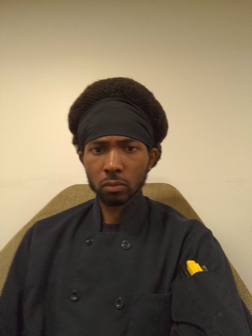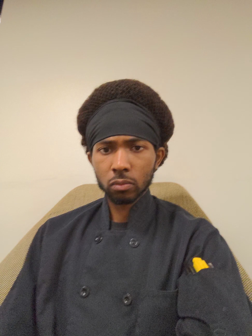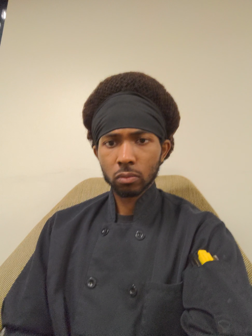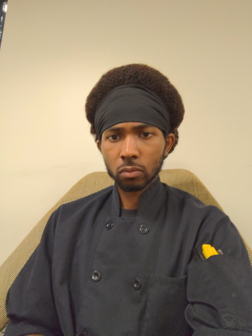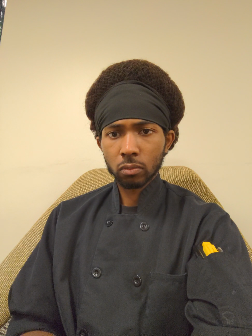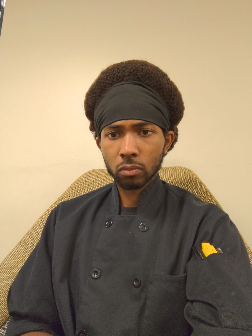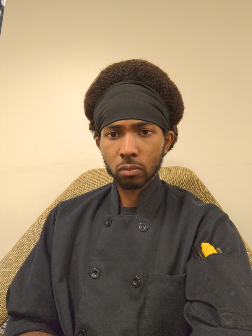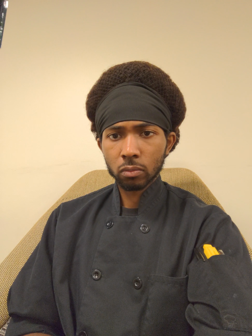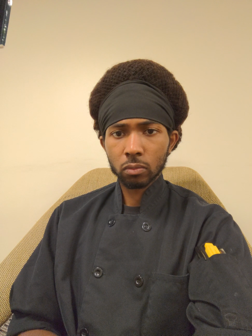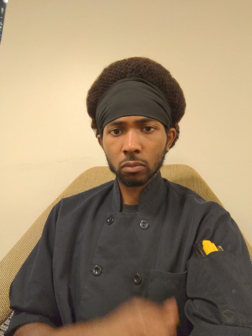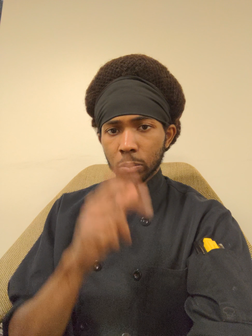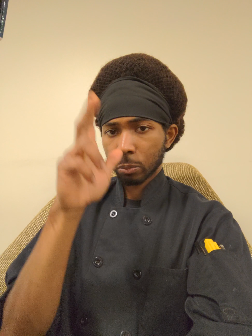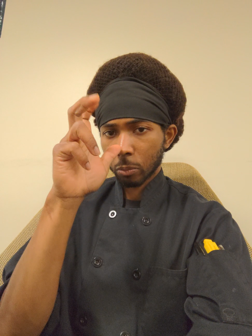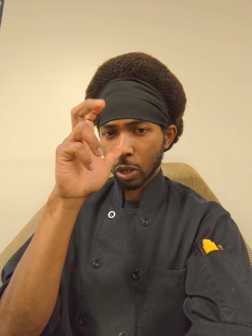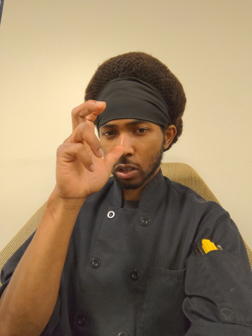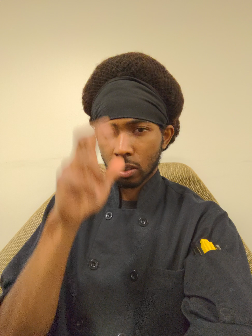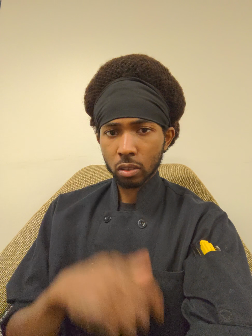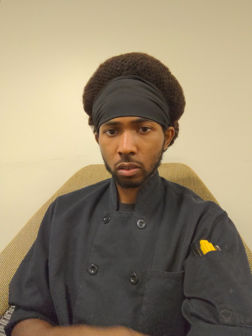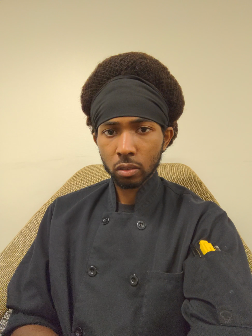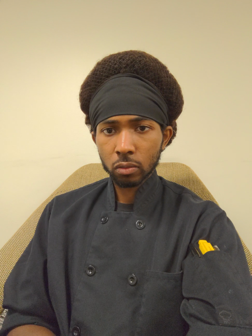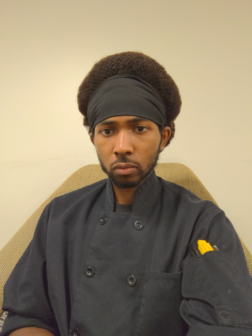ant